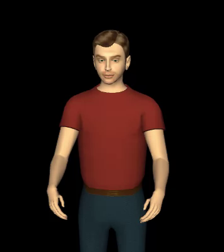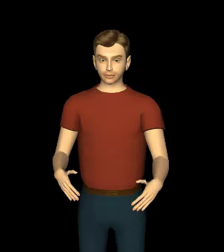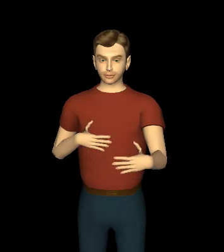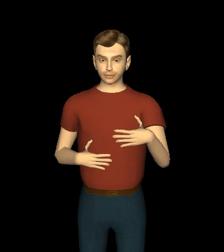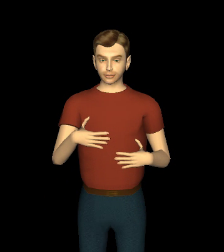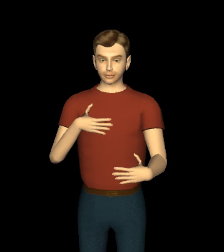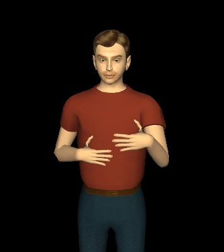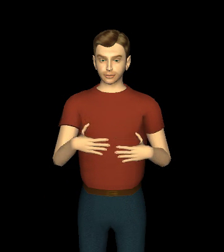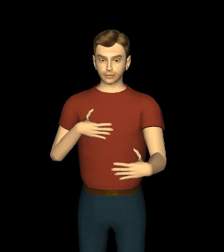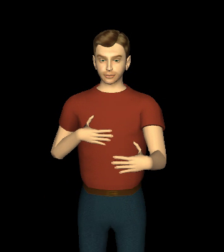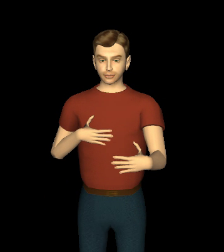متعب